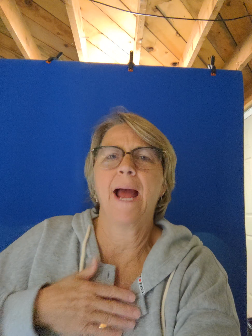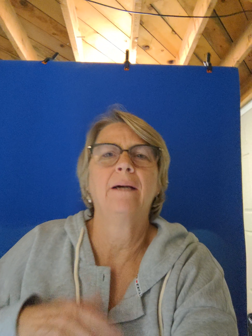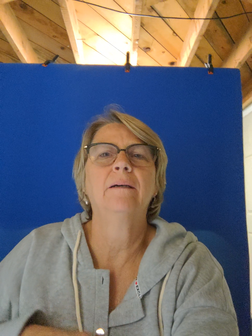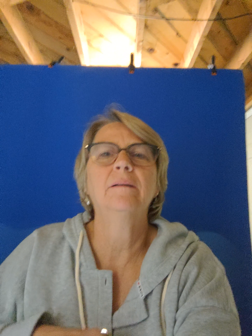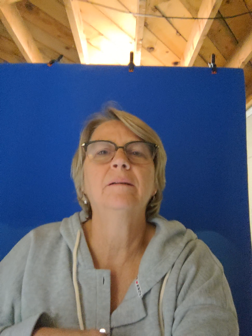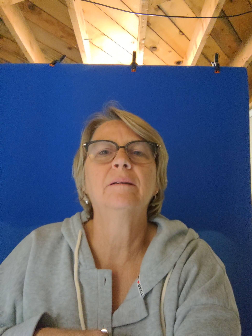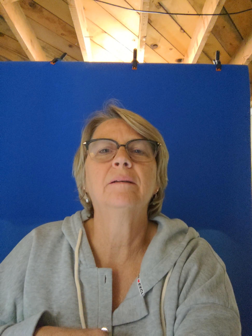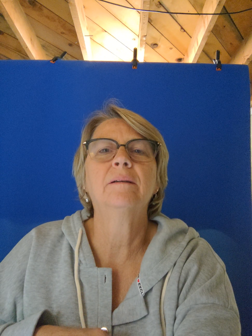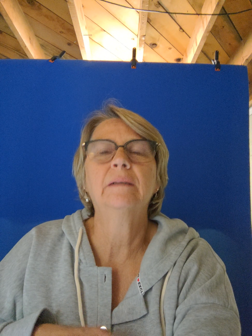my